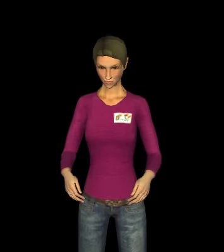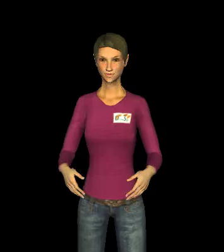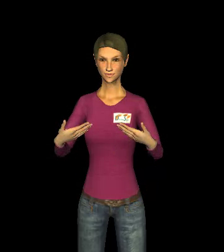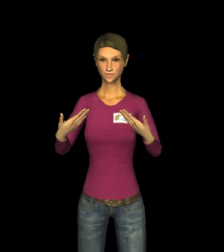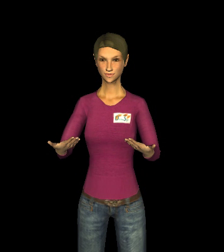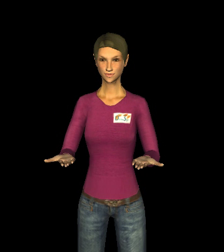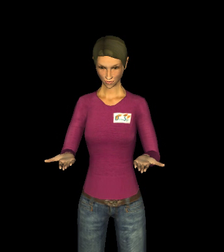لذا